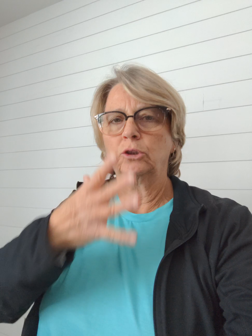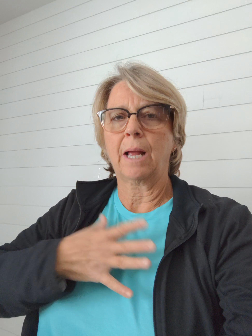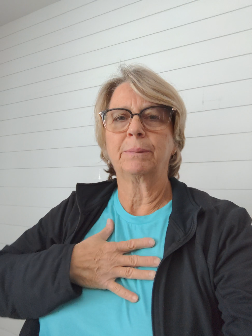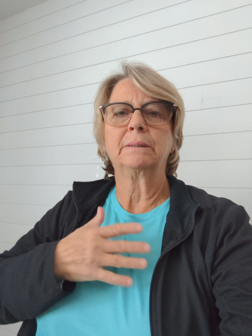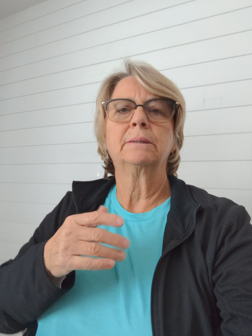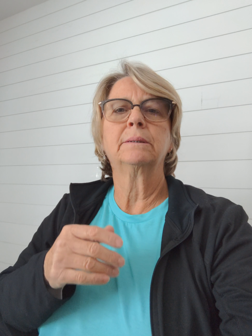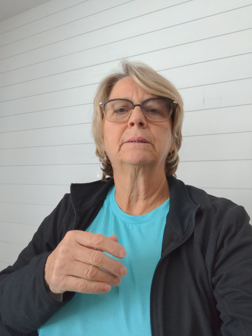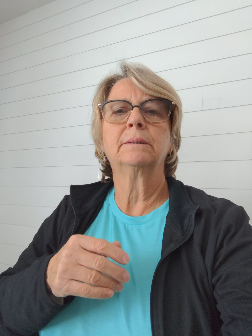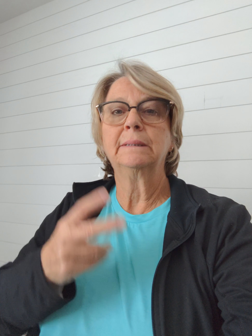pajamas